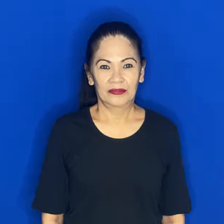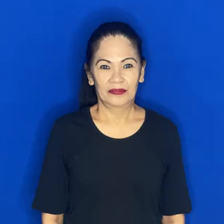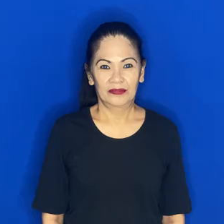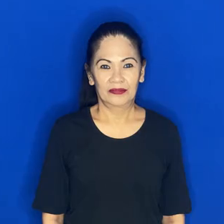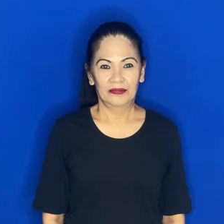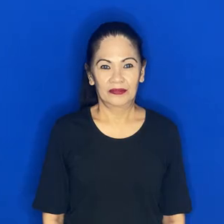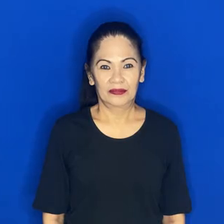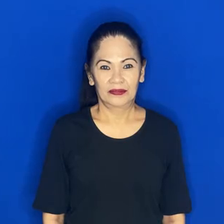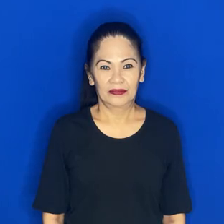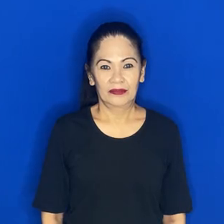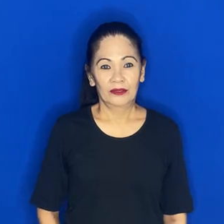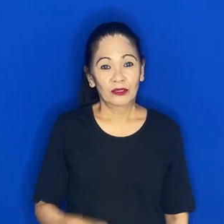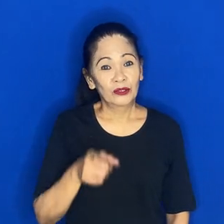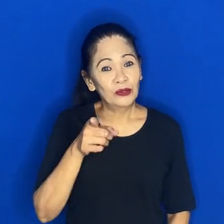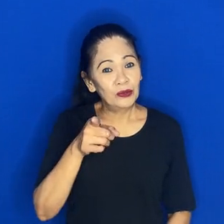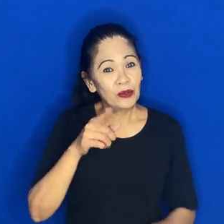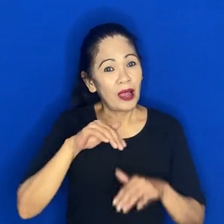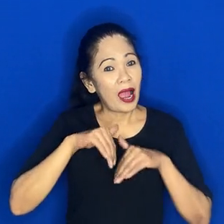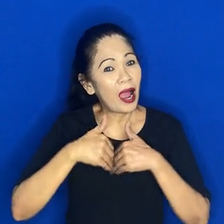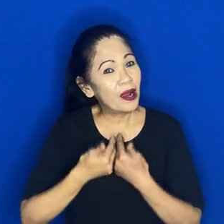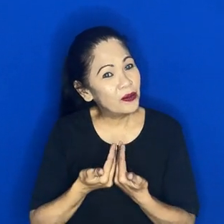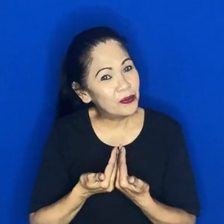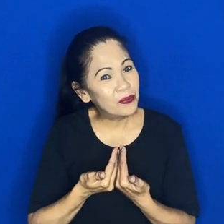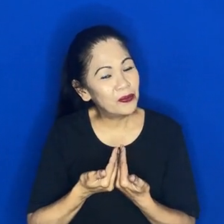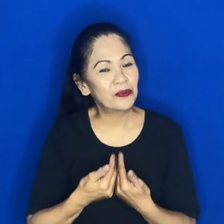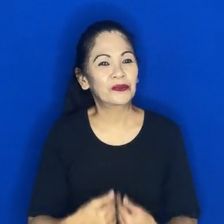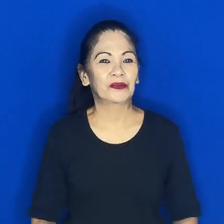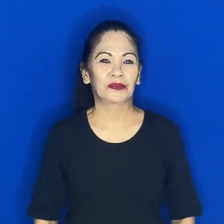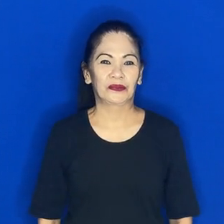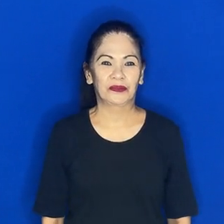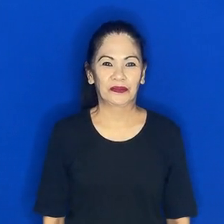how are you